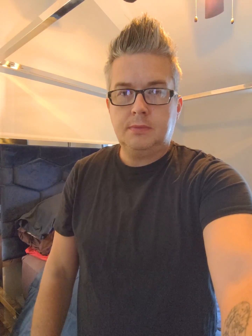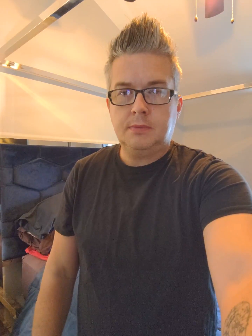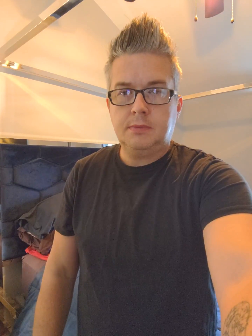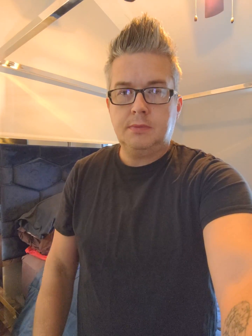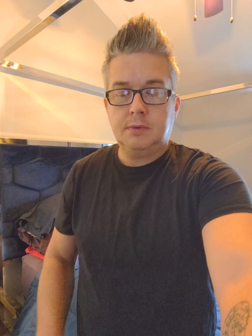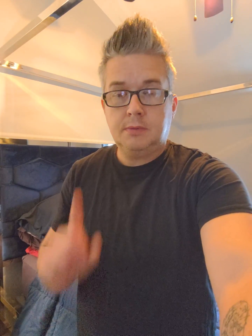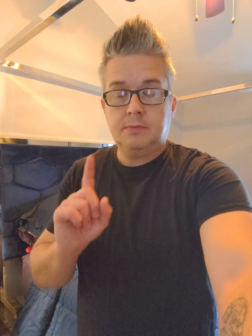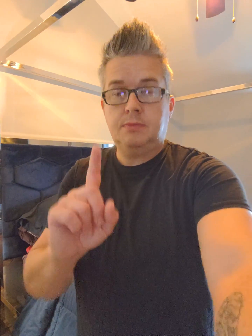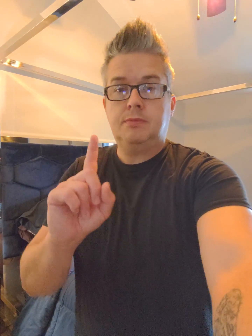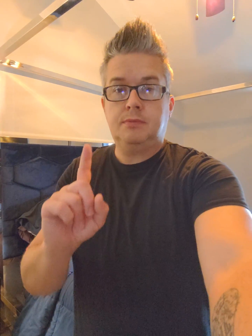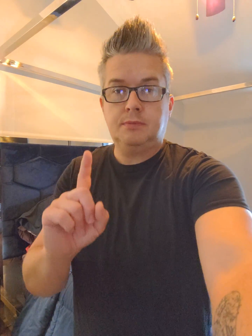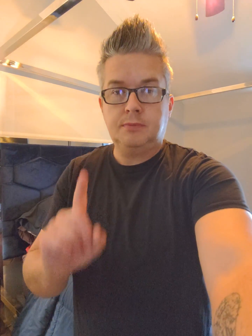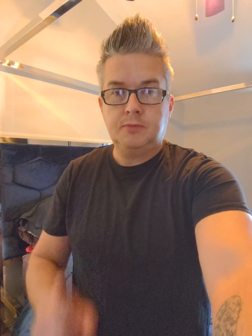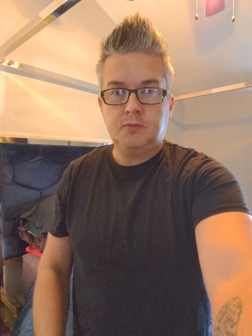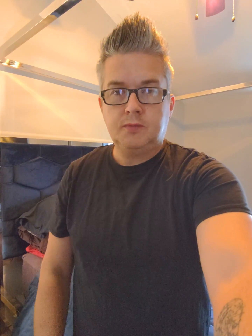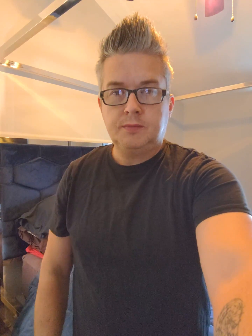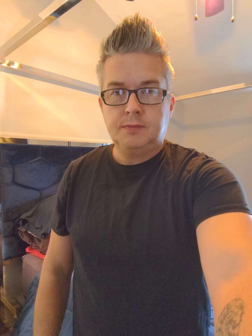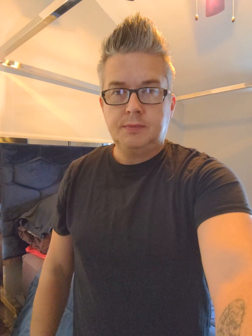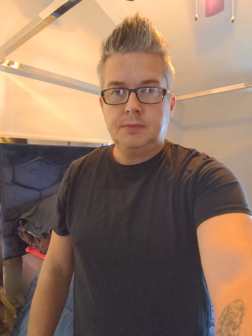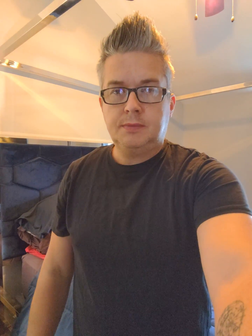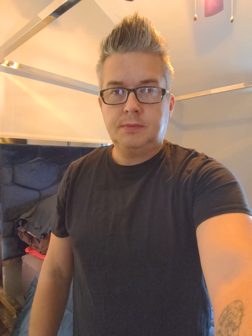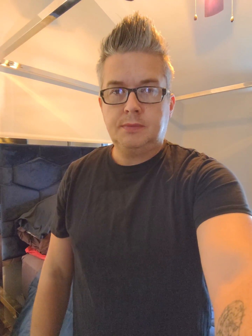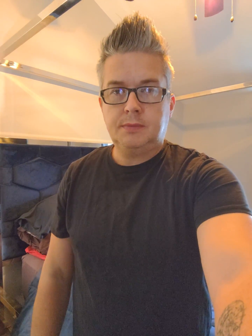bump